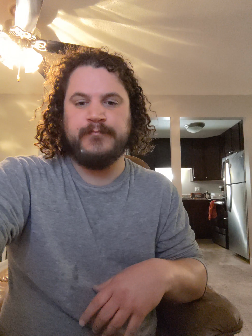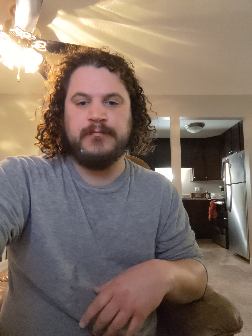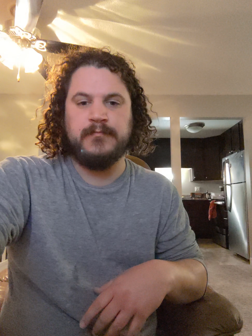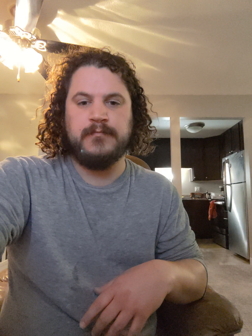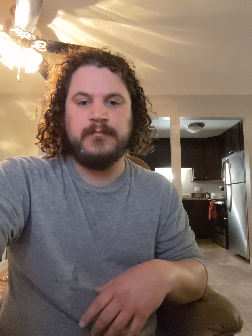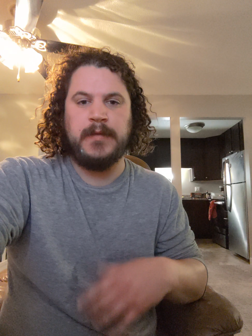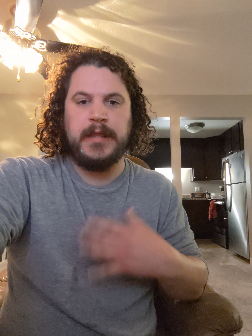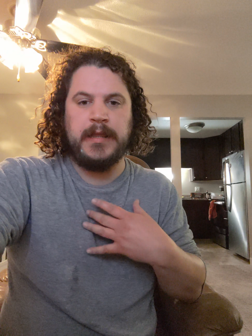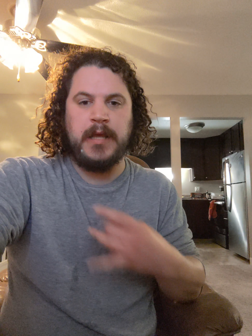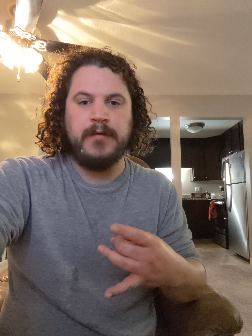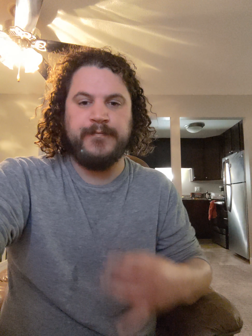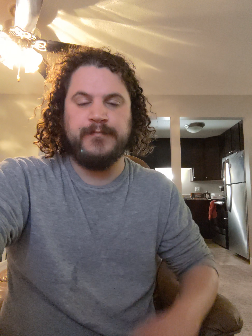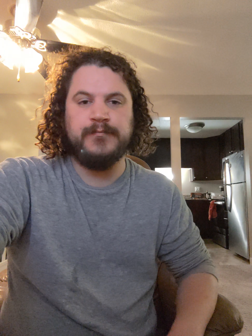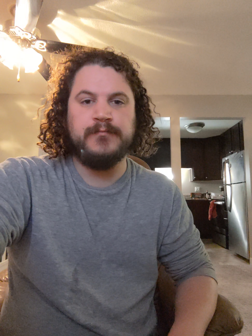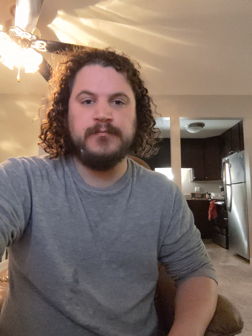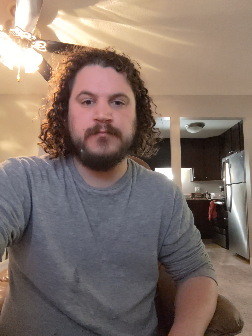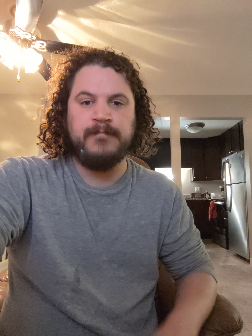like